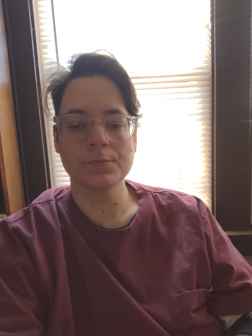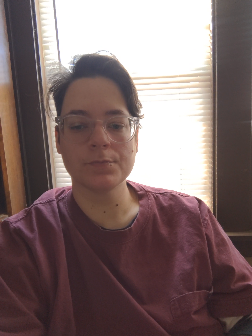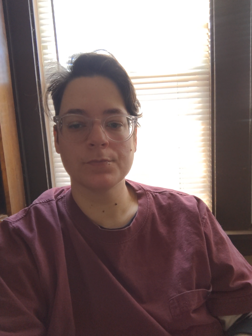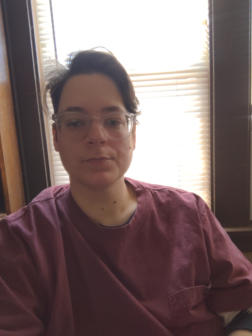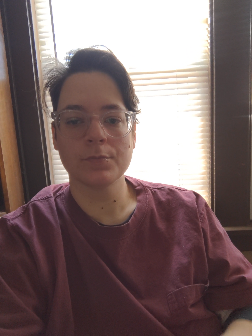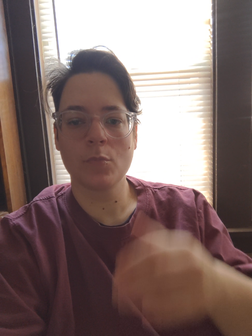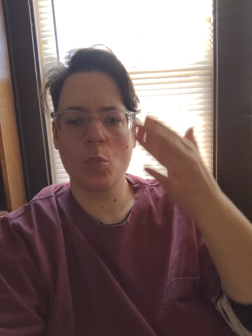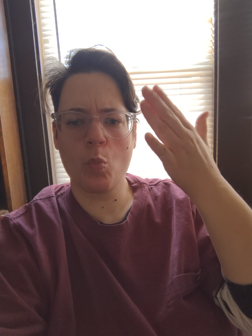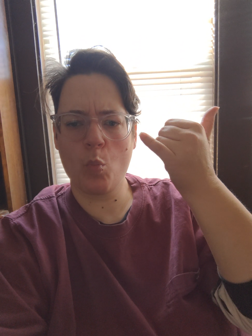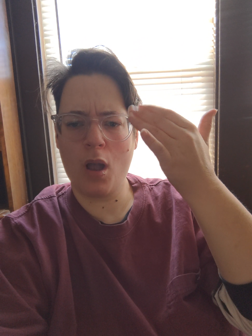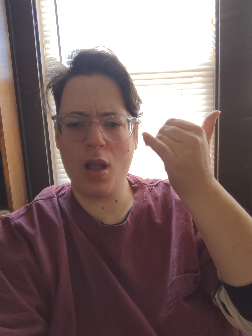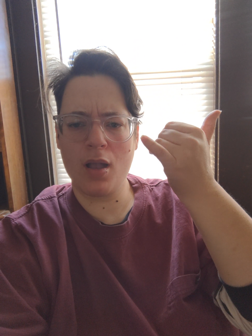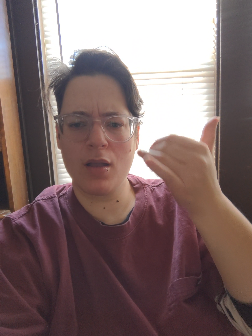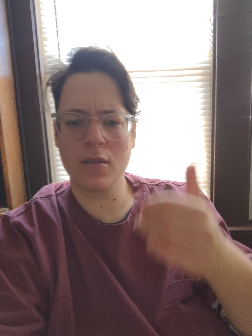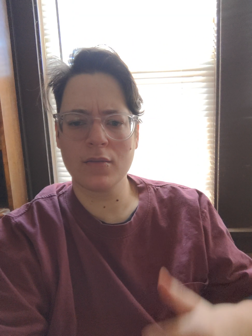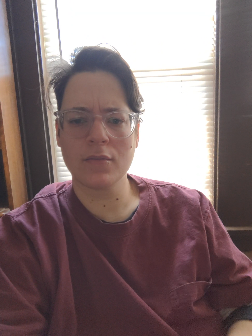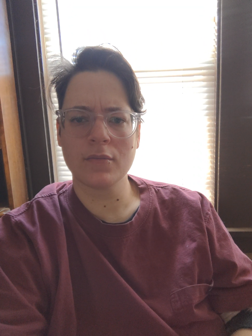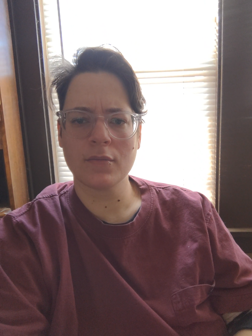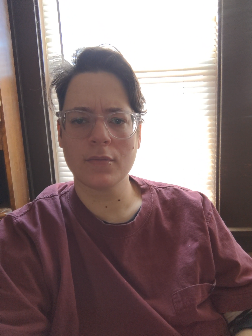why